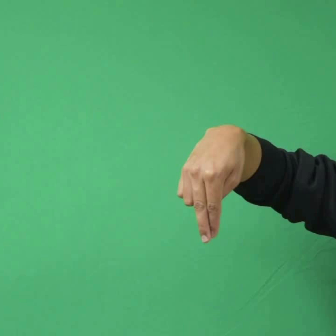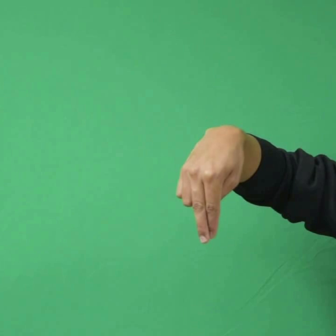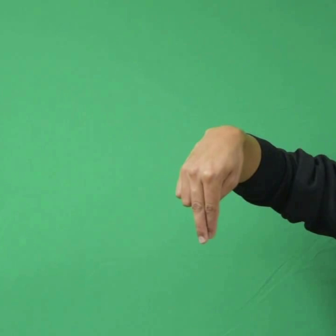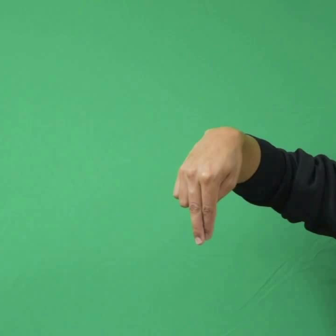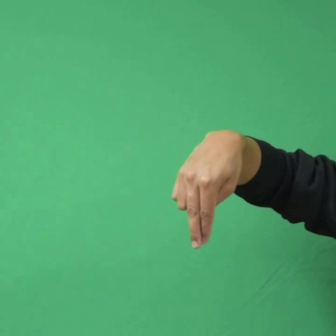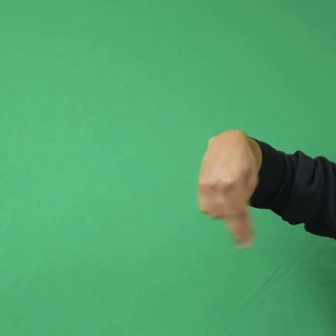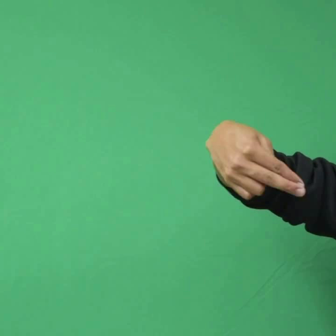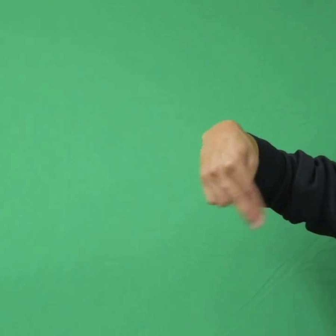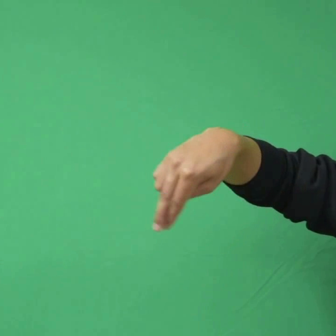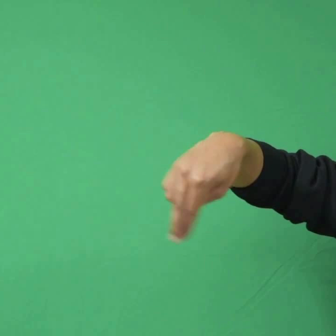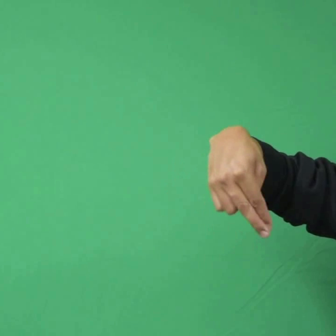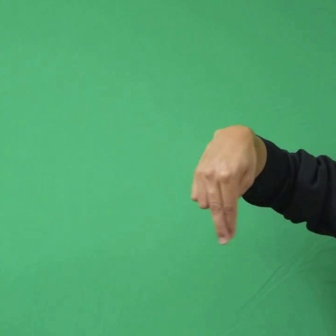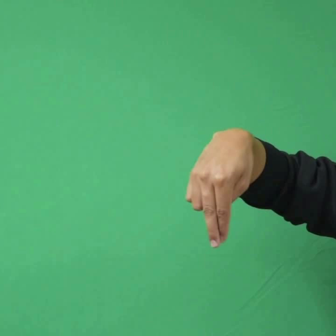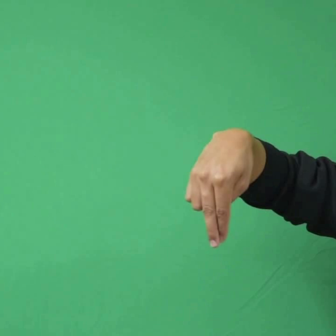Ñ